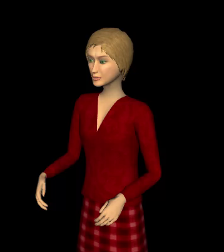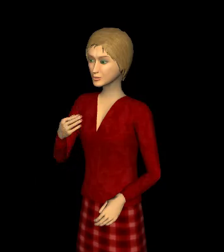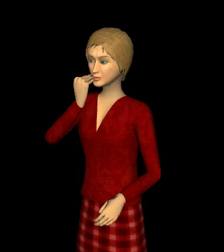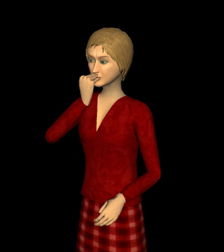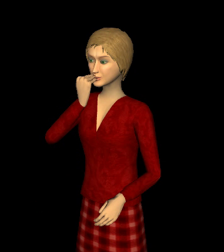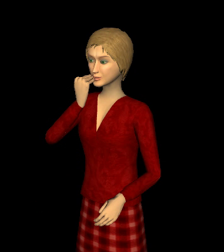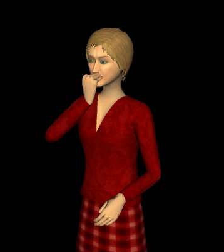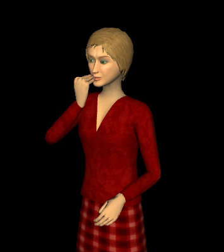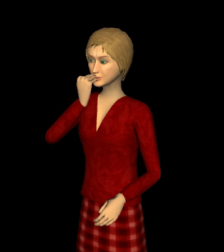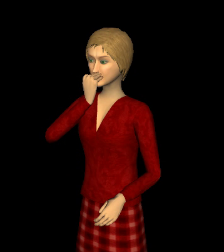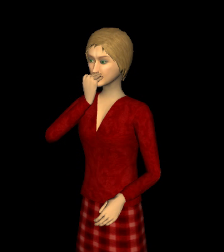طعام